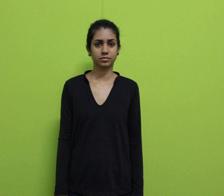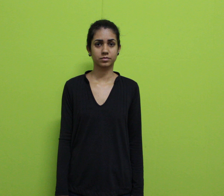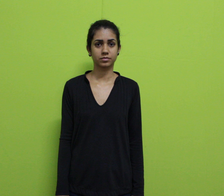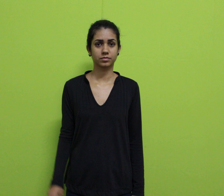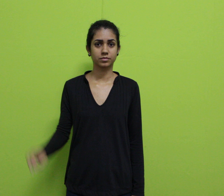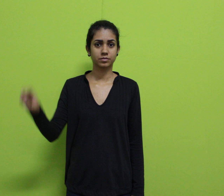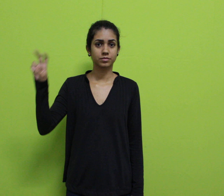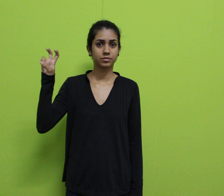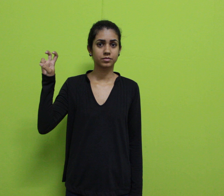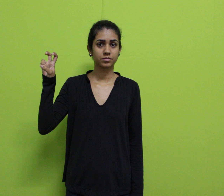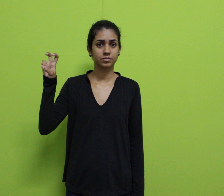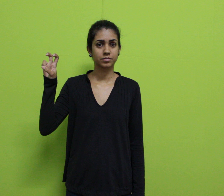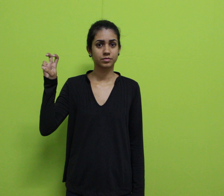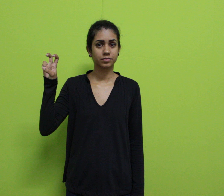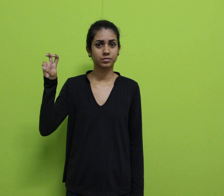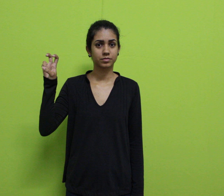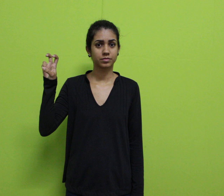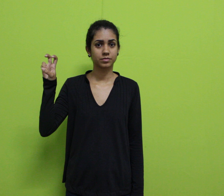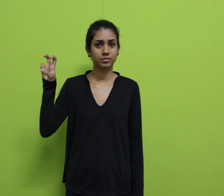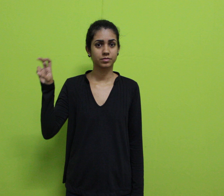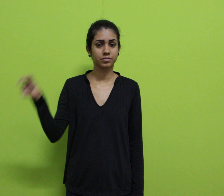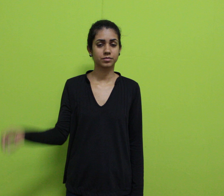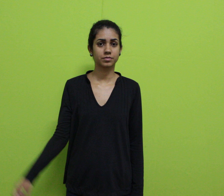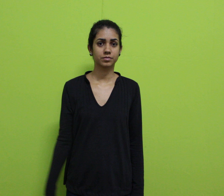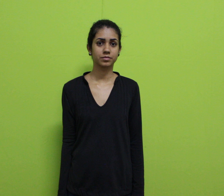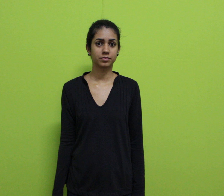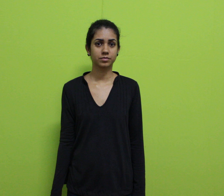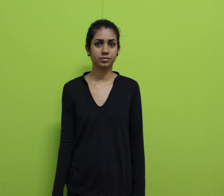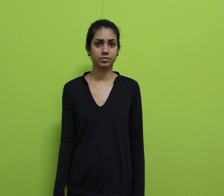cinco